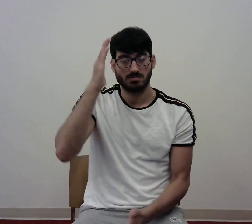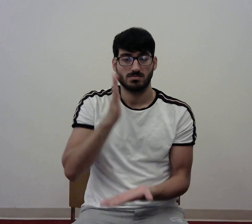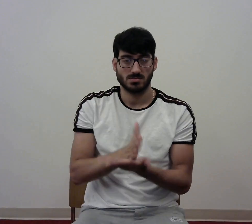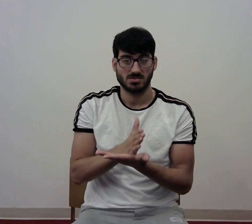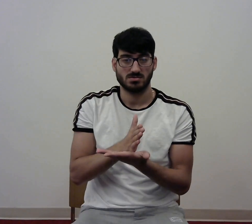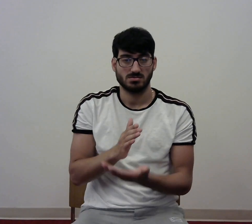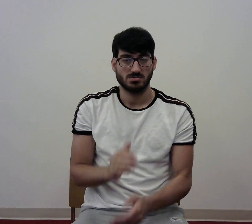var